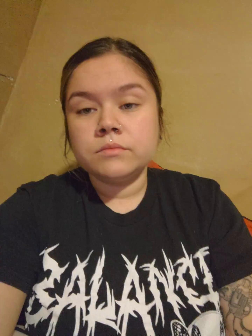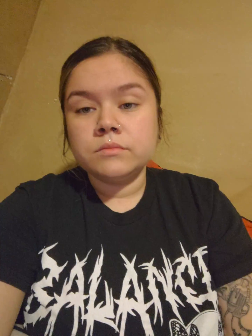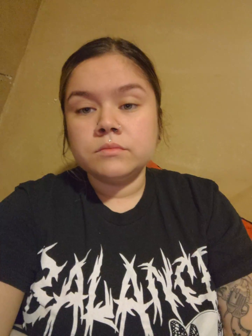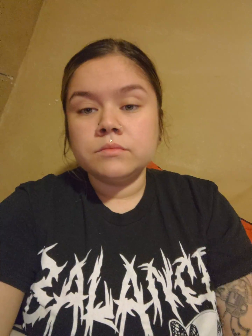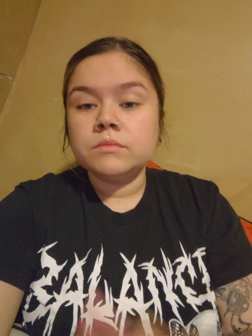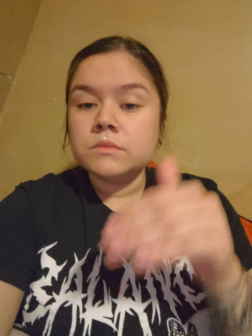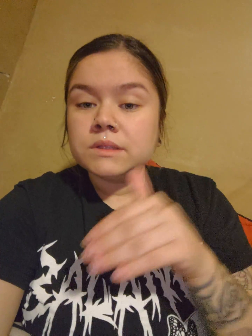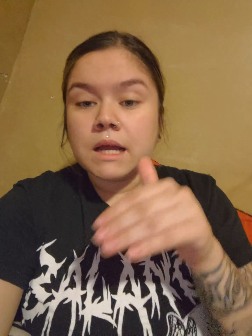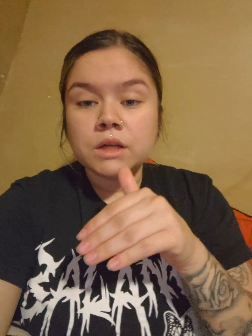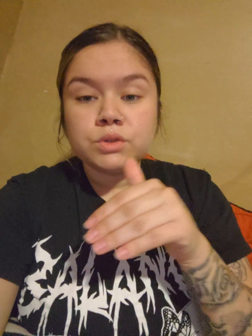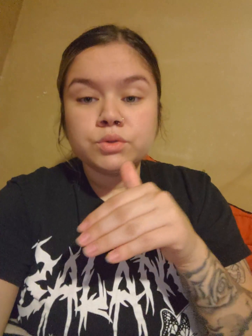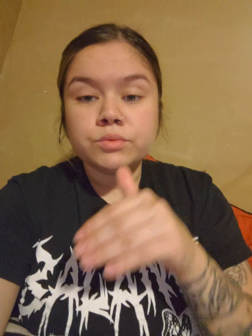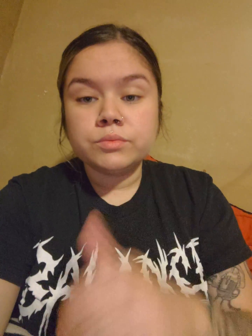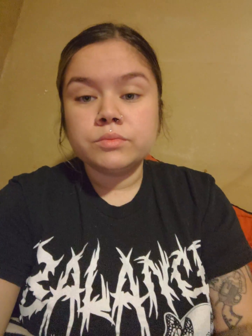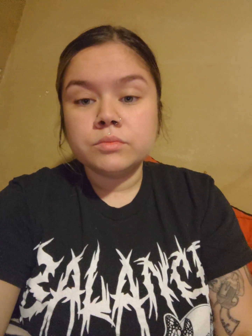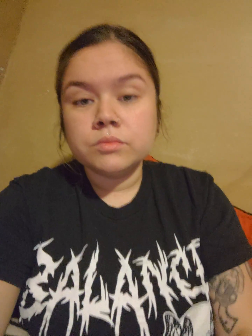doctor